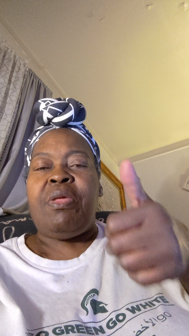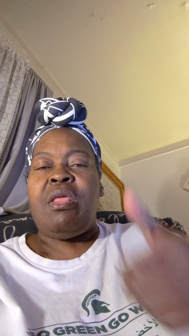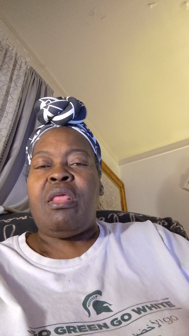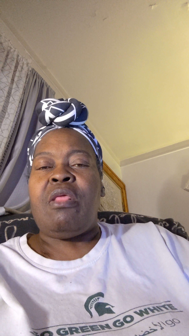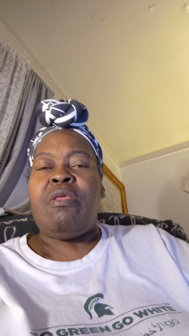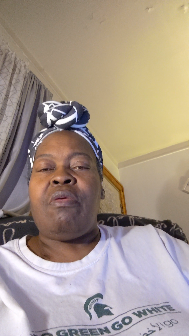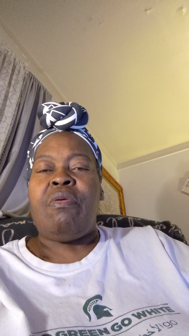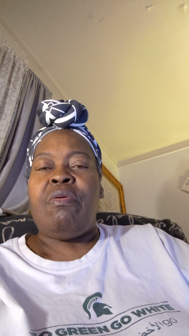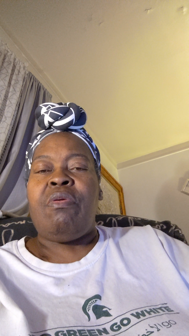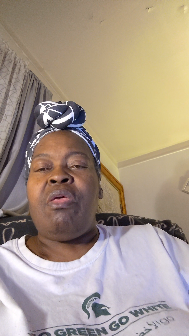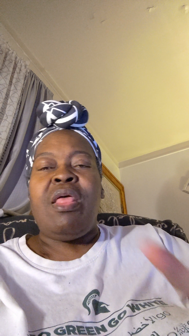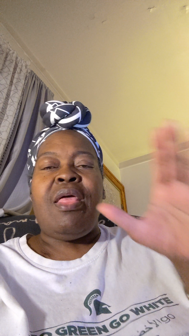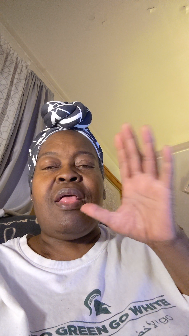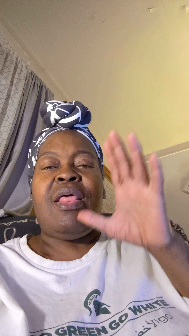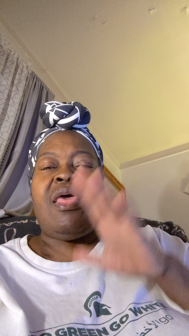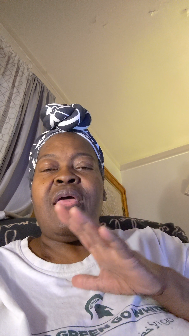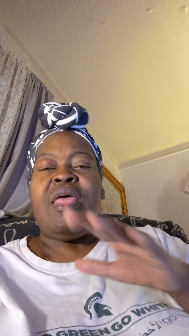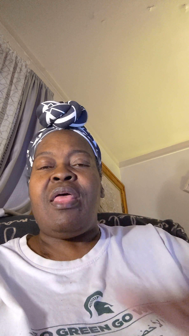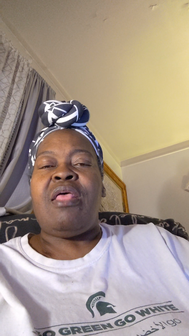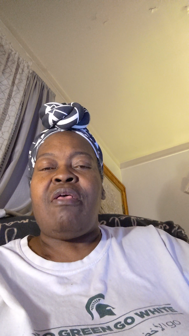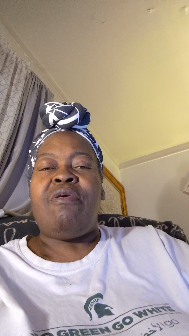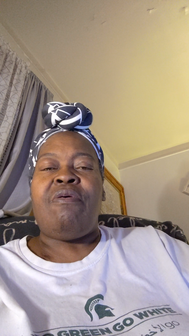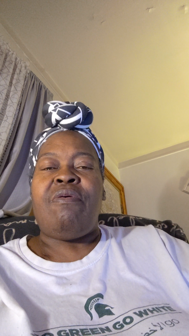lady